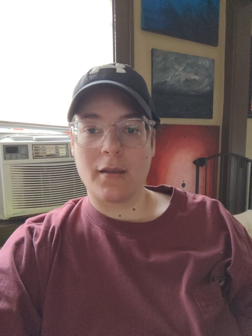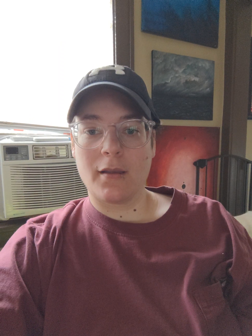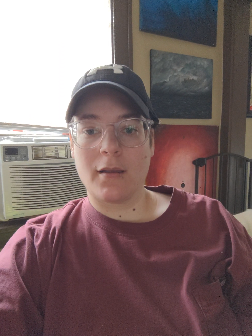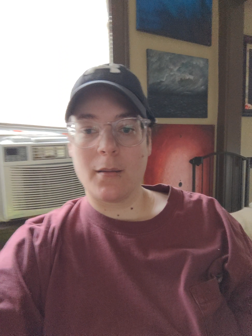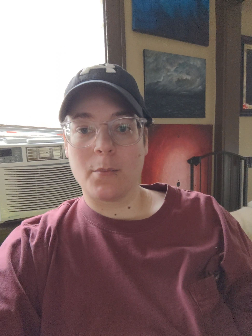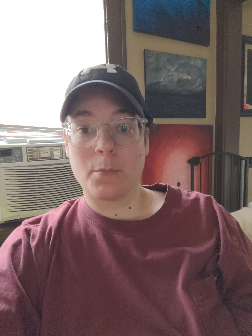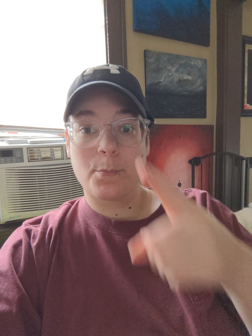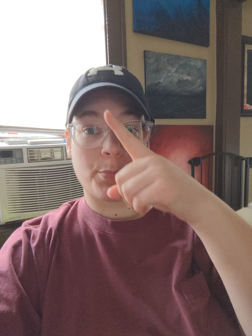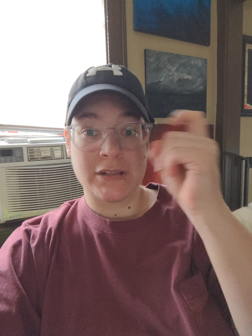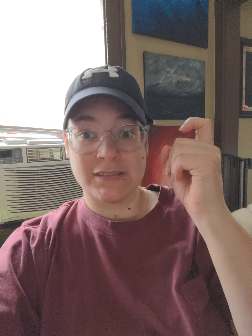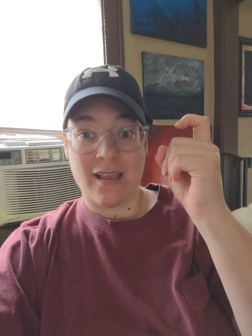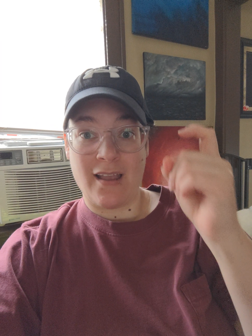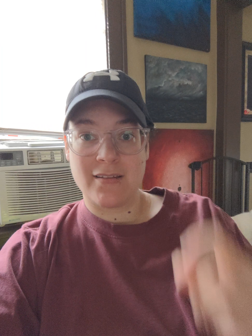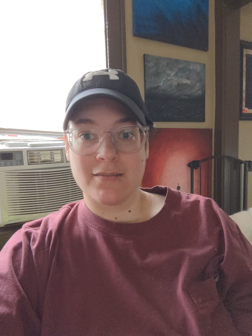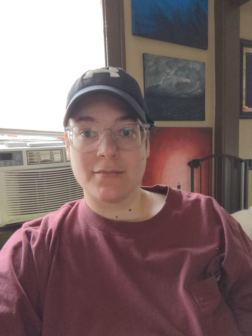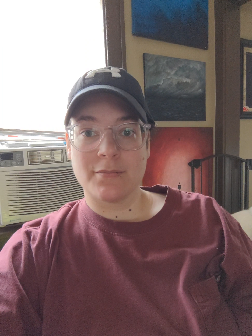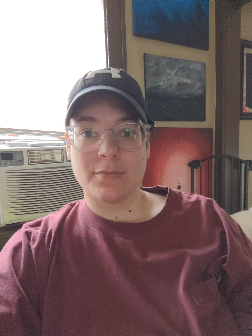because